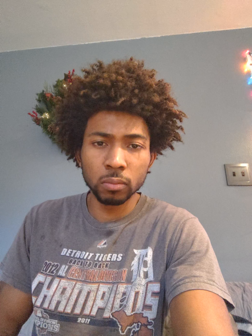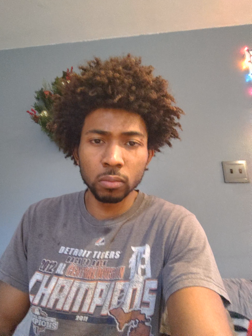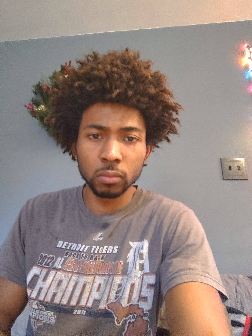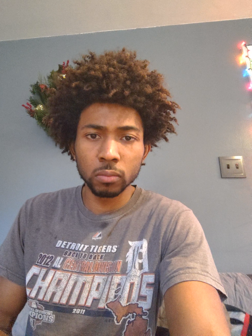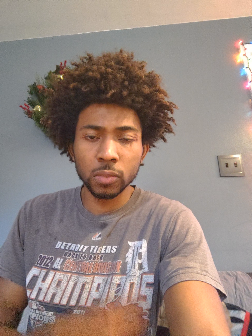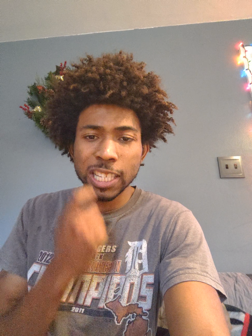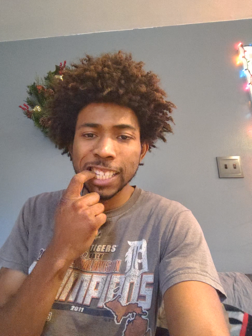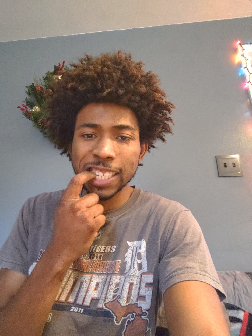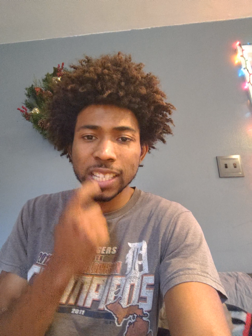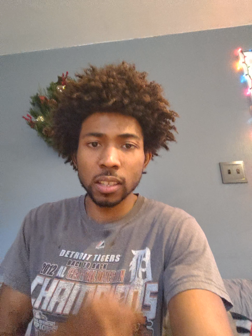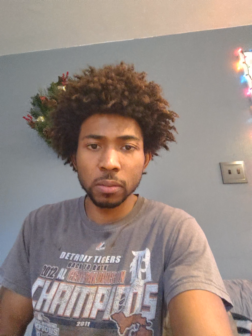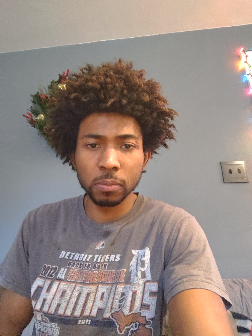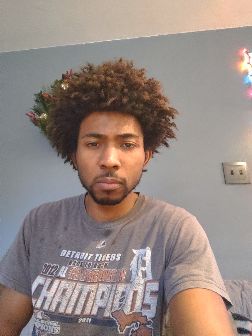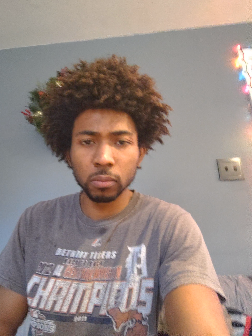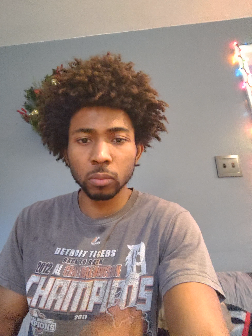tooth